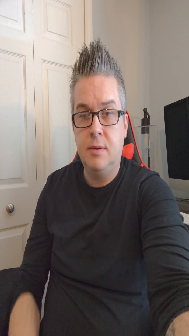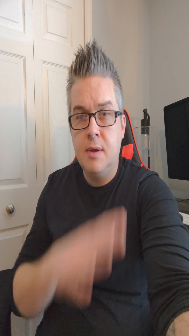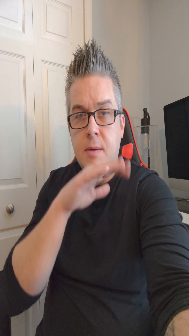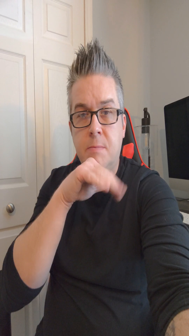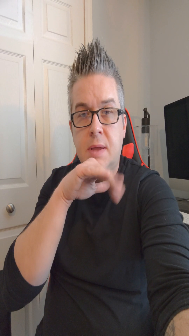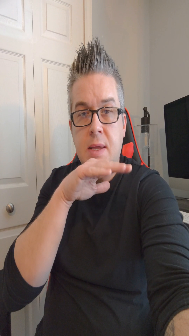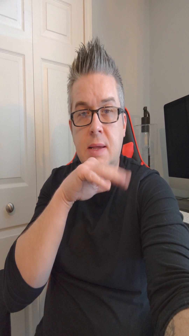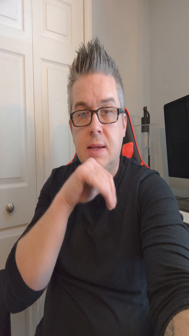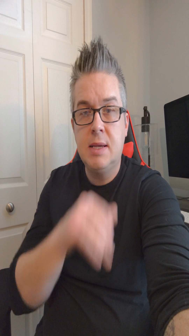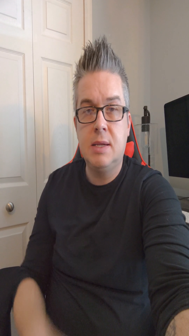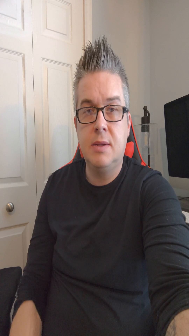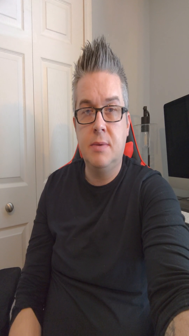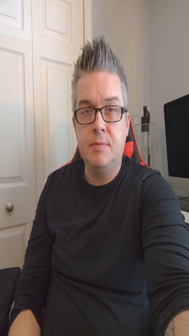pig